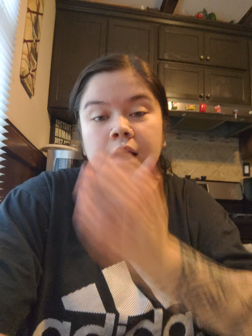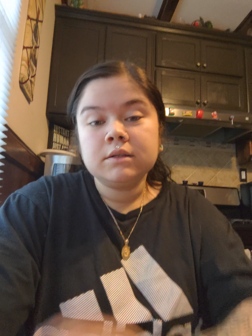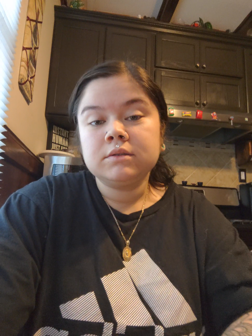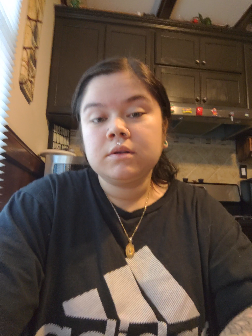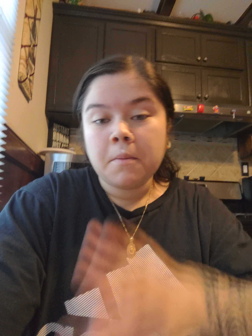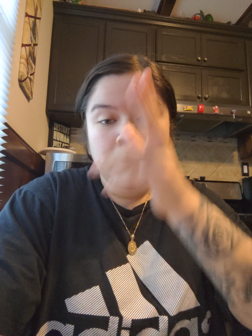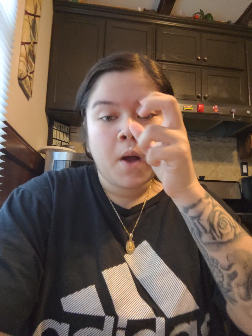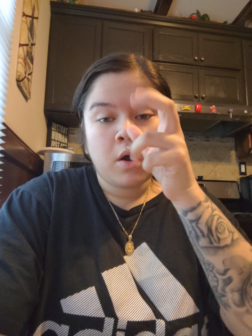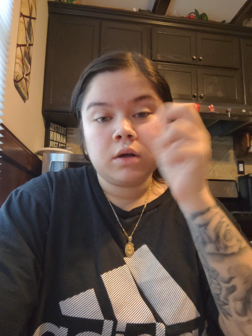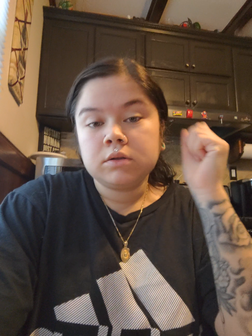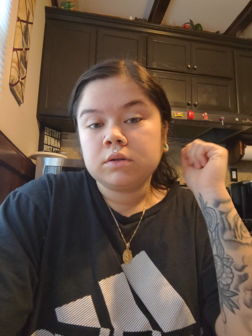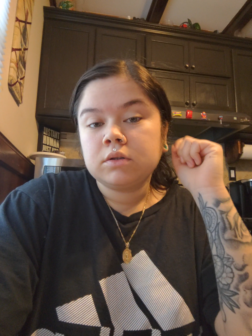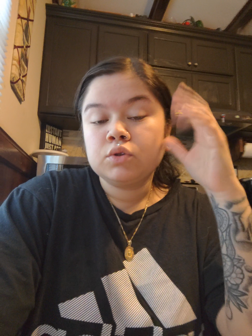bug